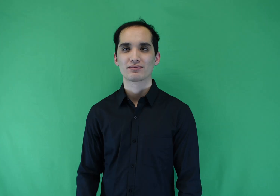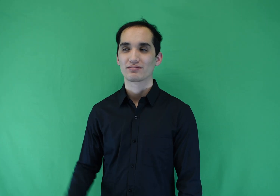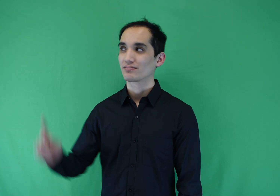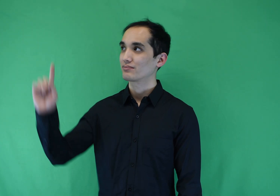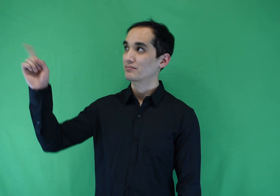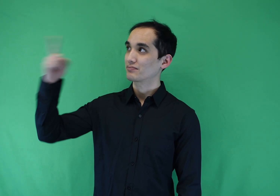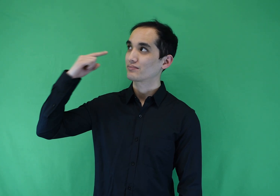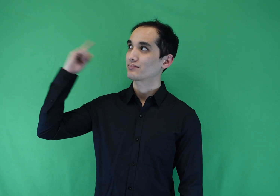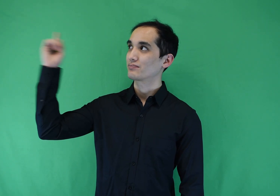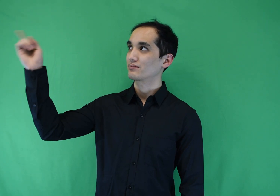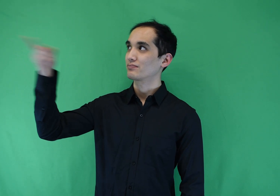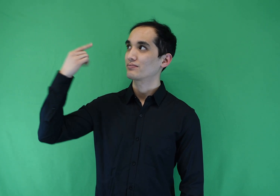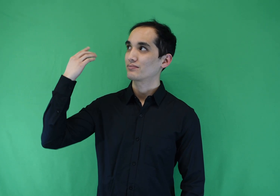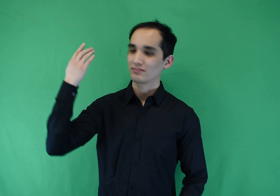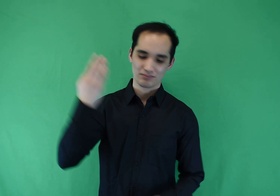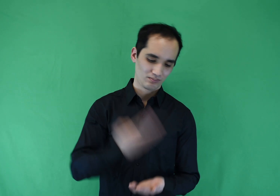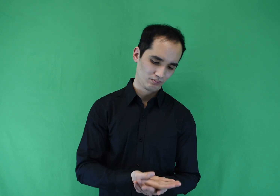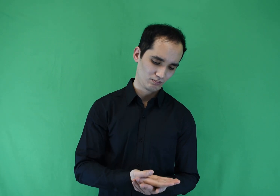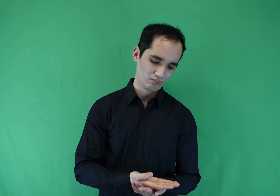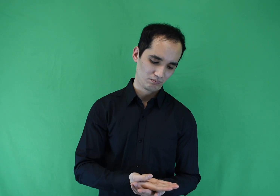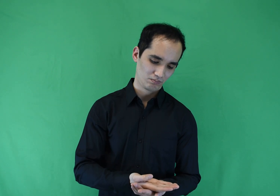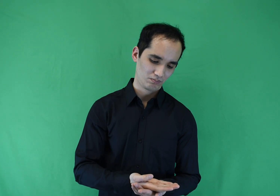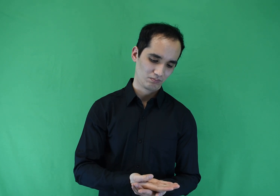desmayar